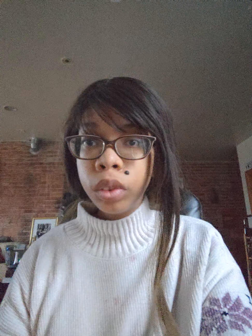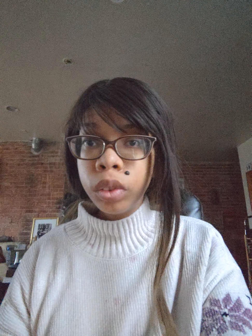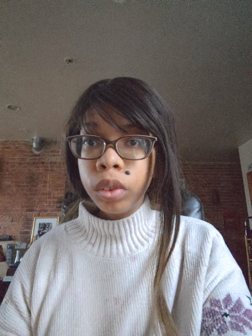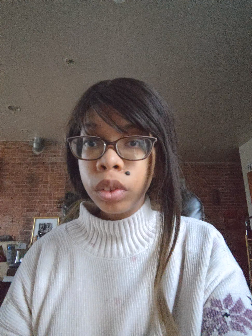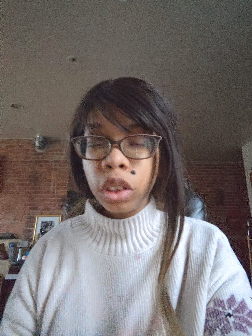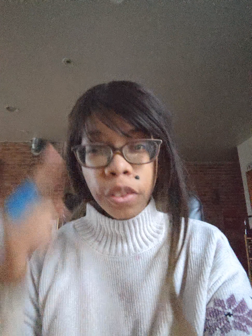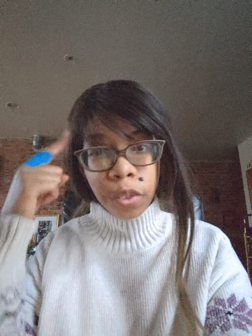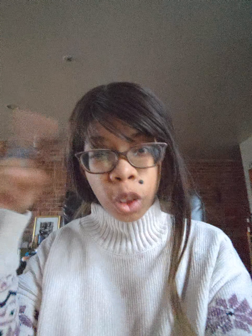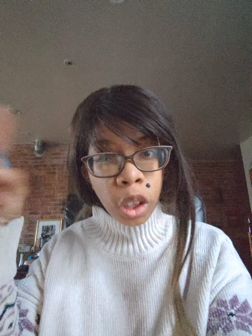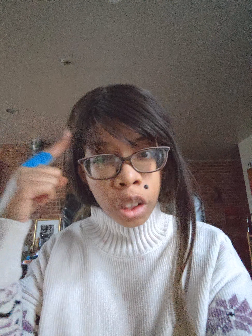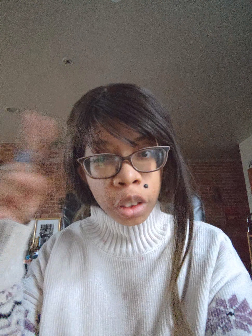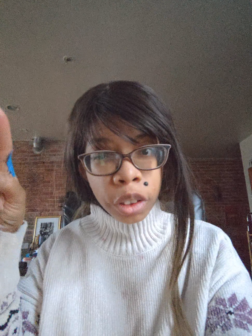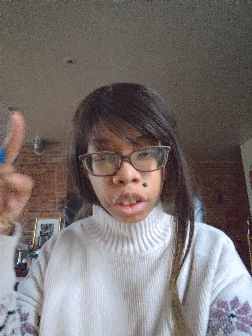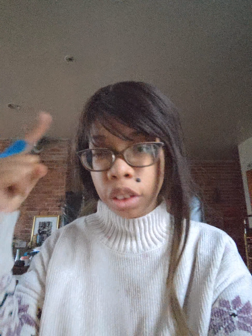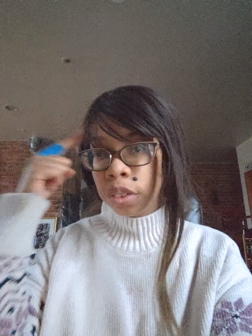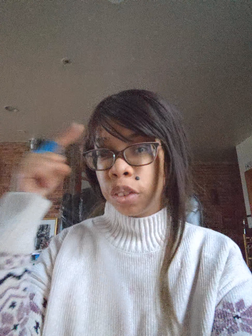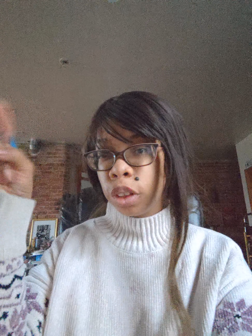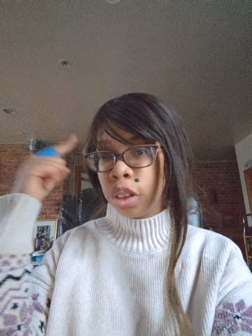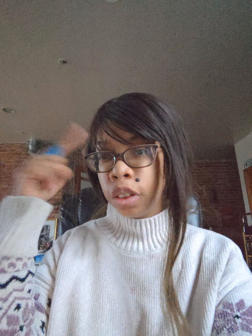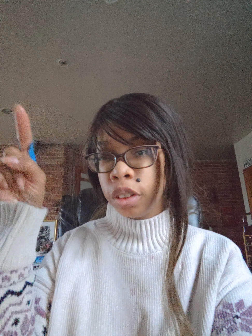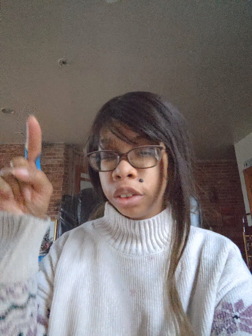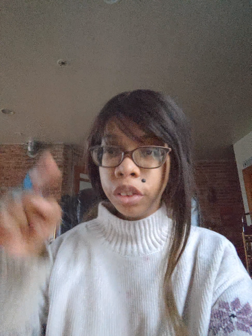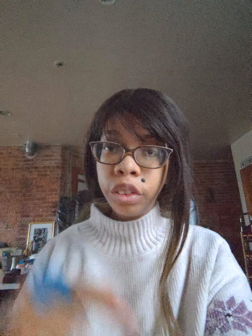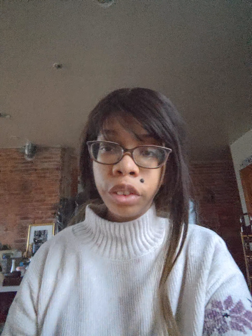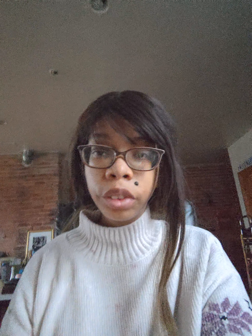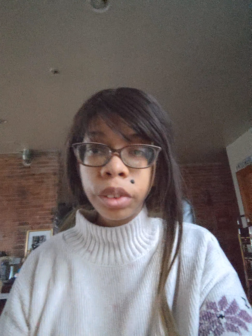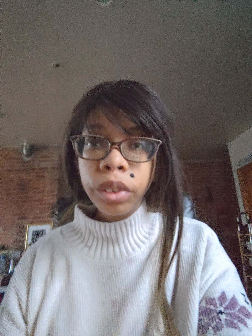for